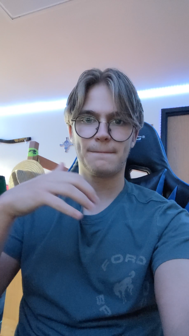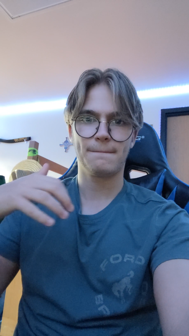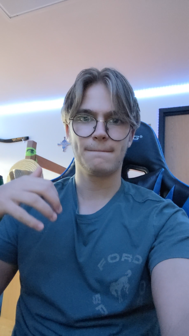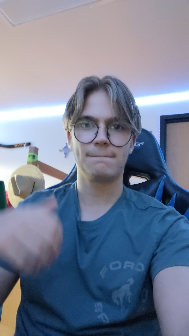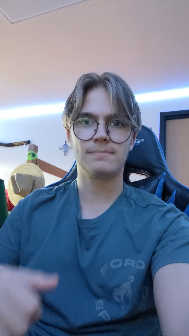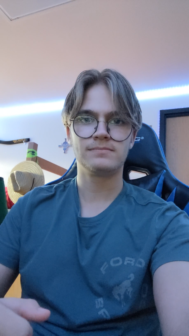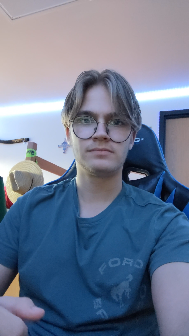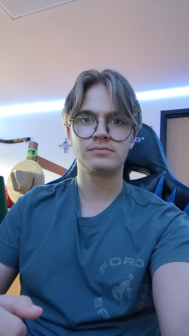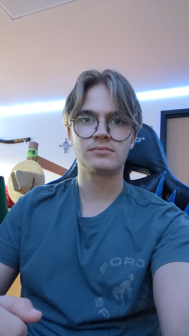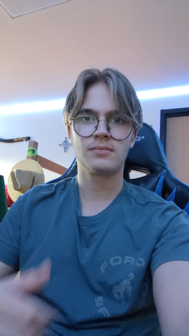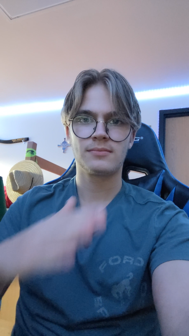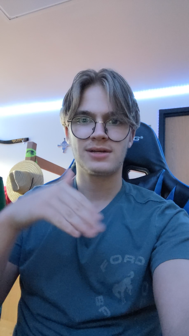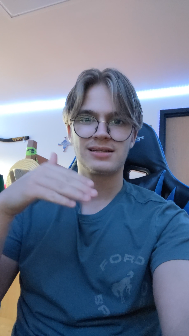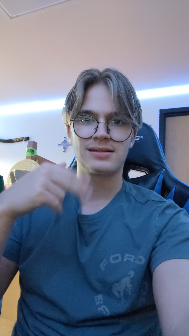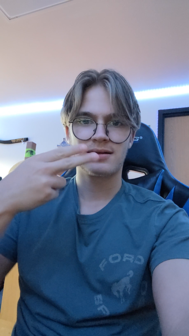pet's name